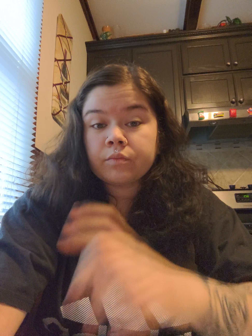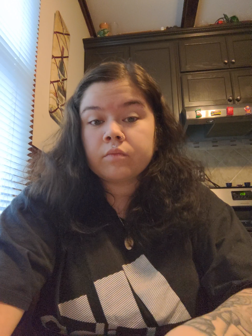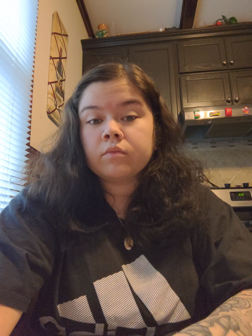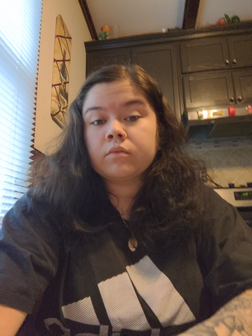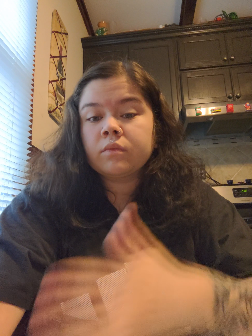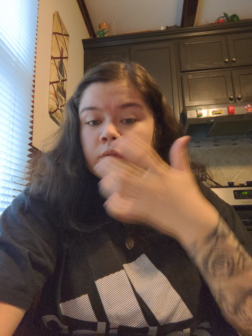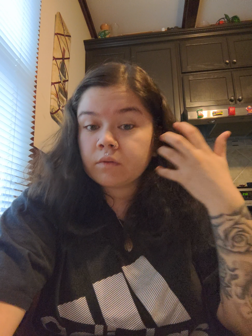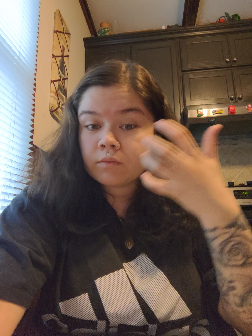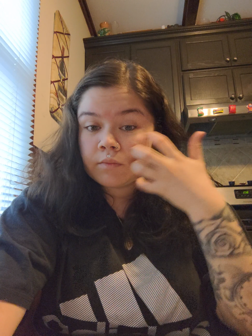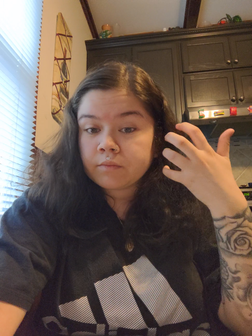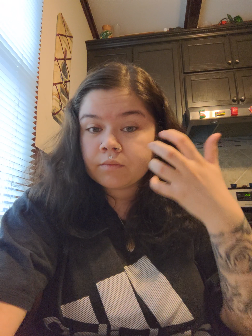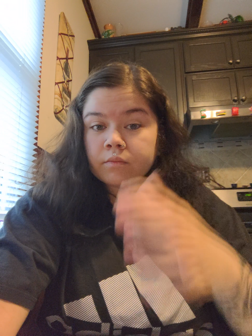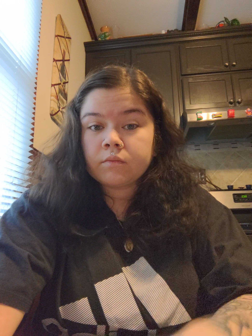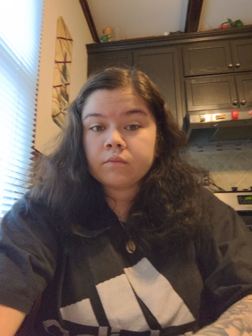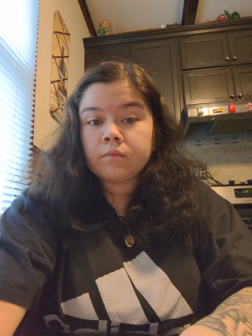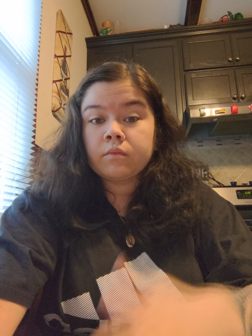tiger